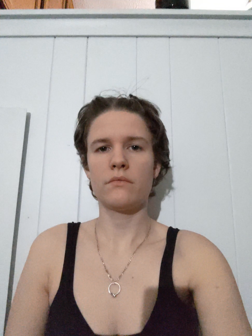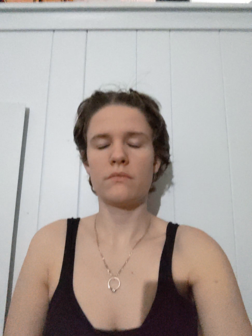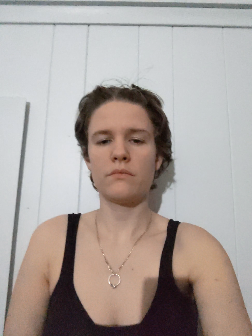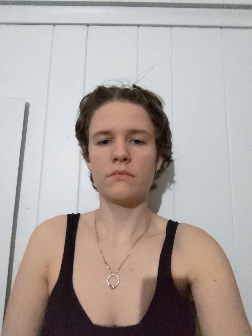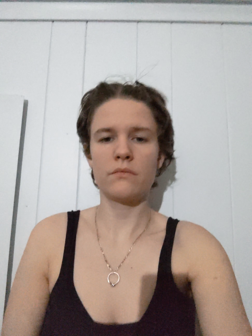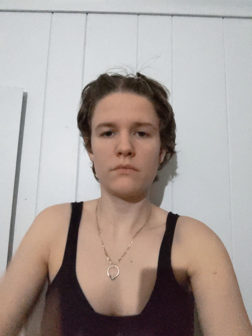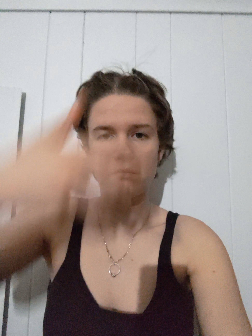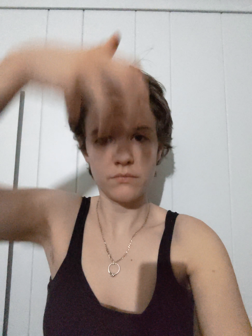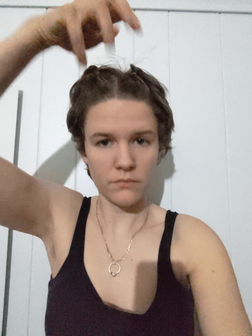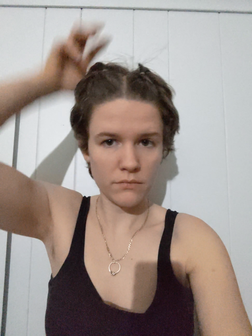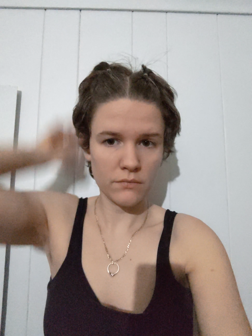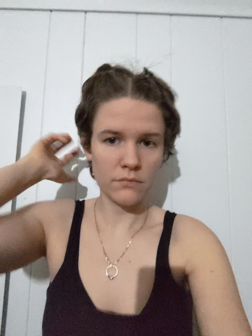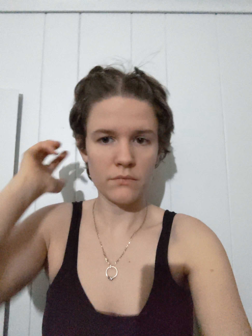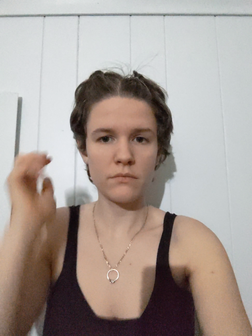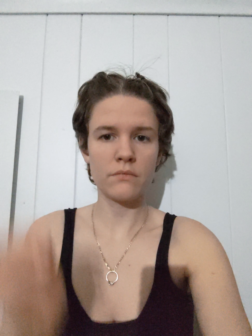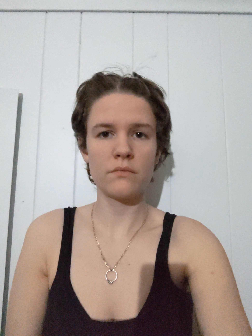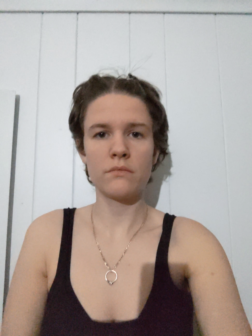lion